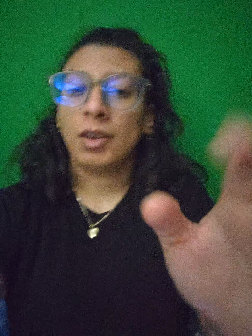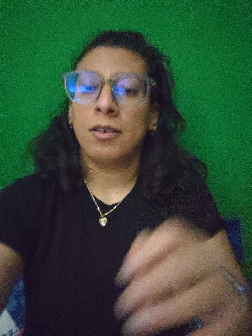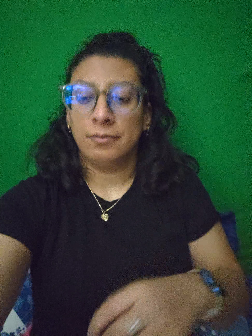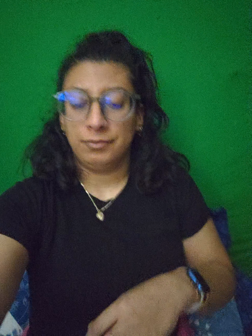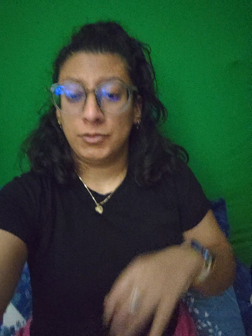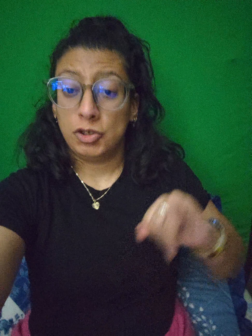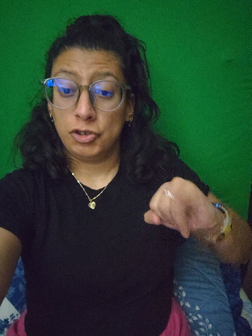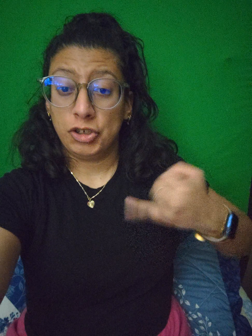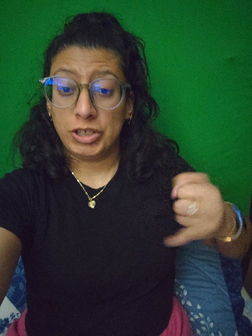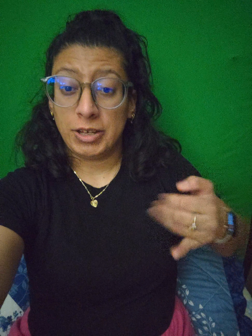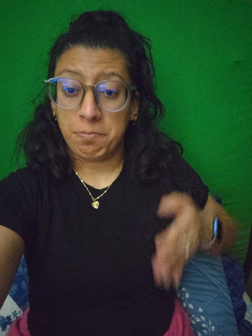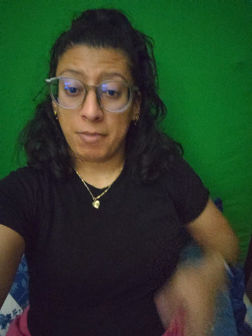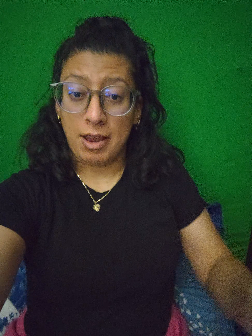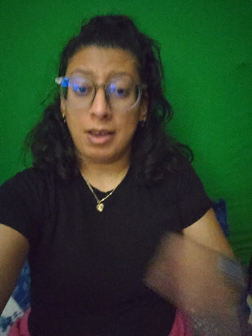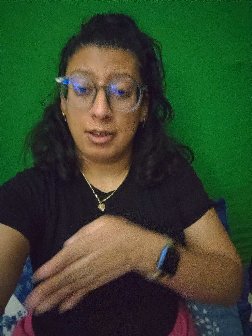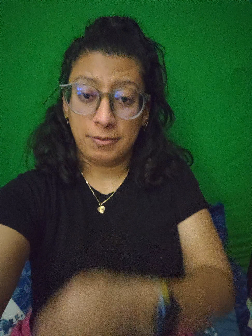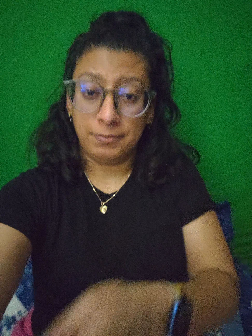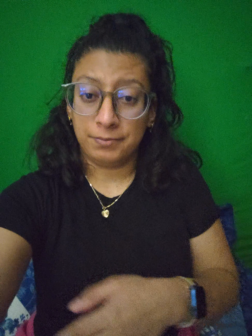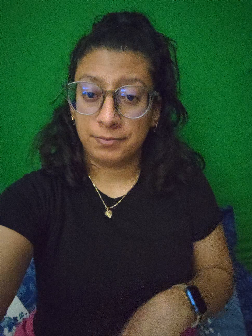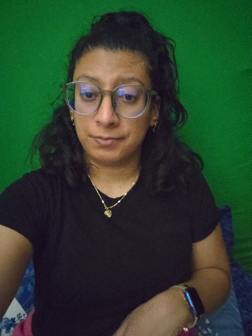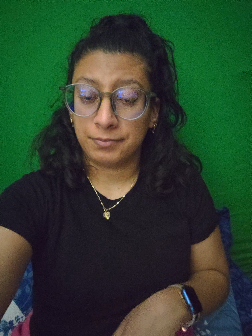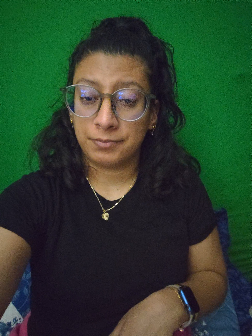jeans